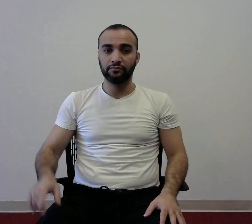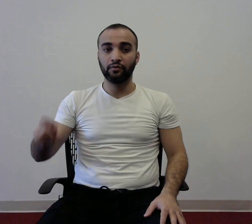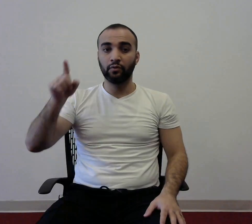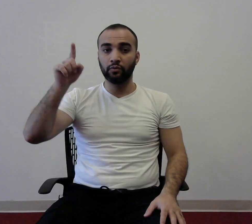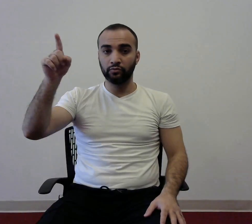O